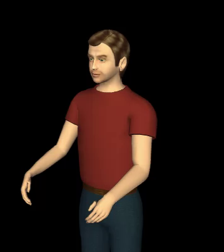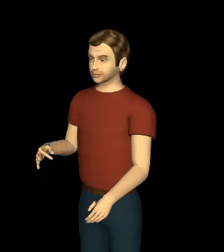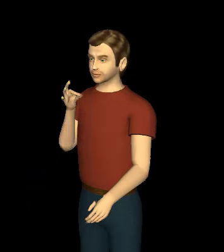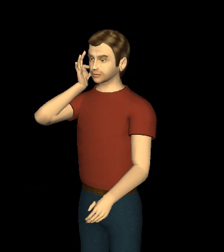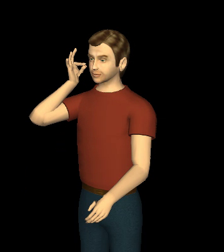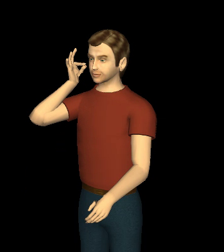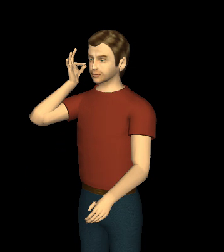صوت